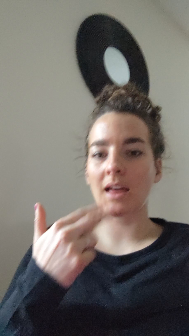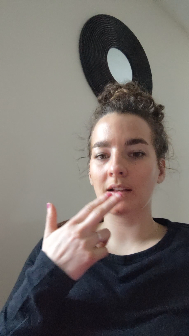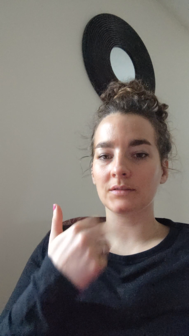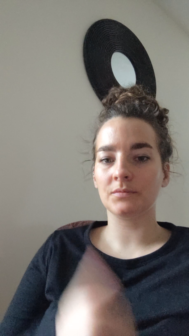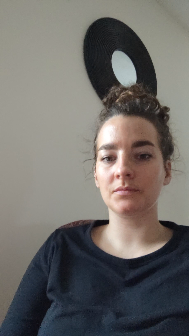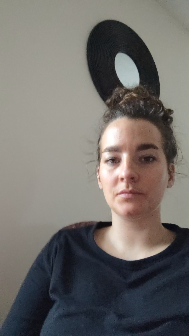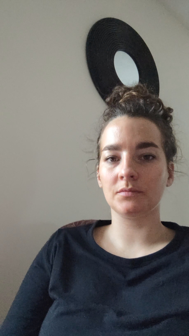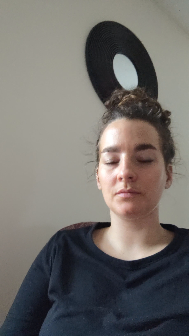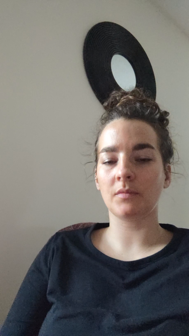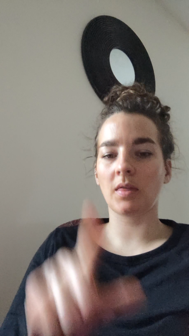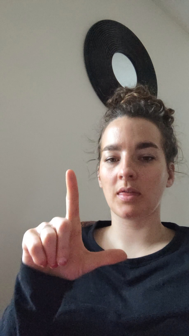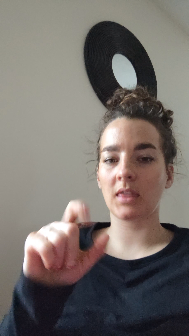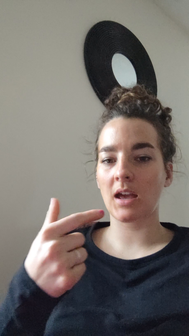leg